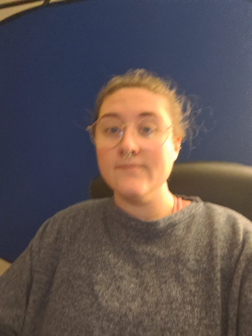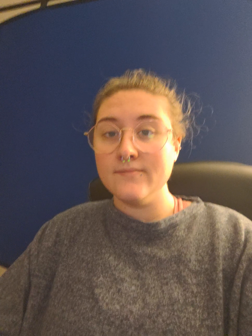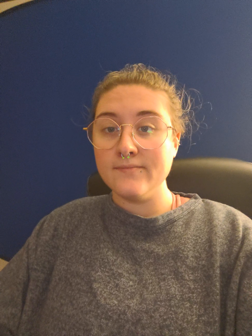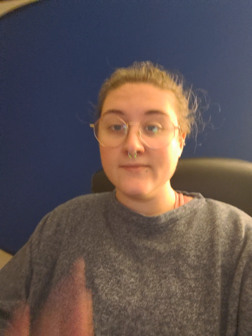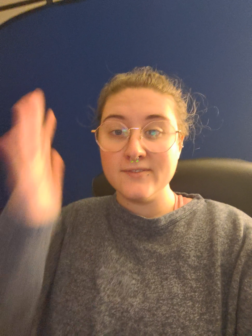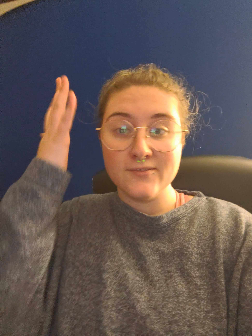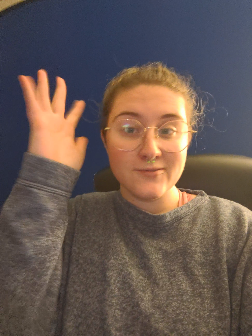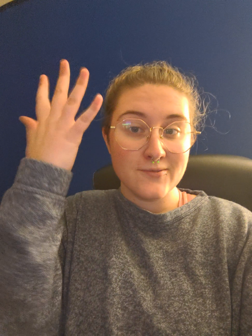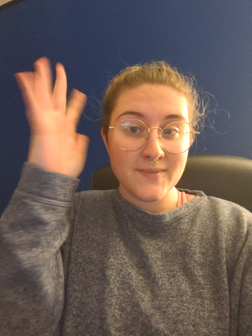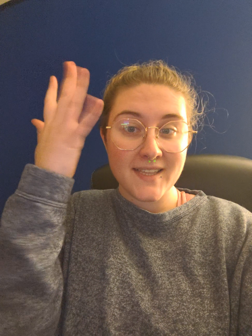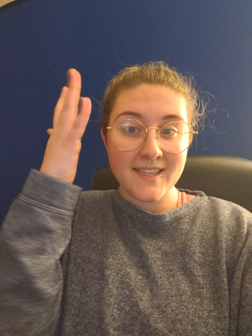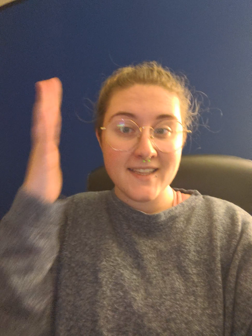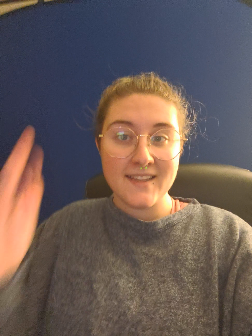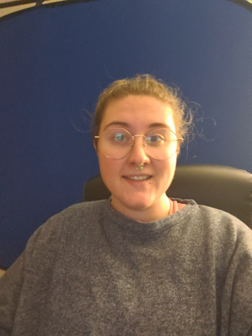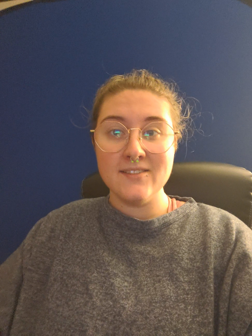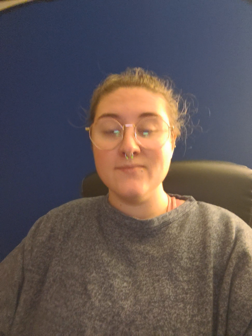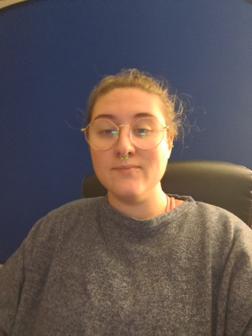tree